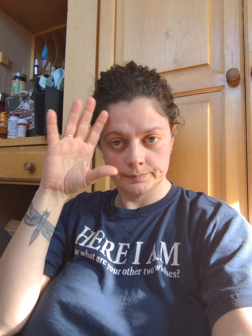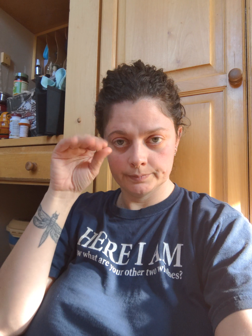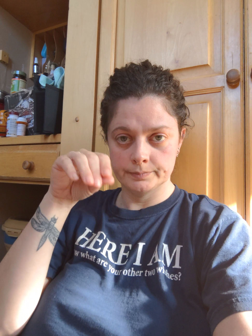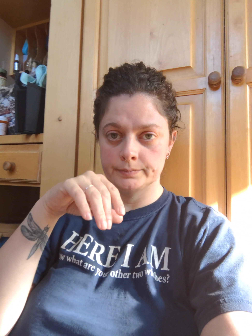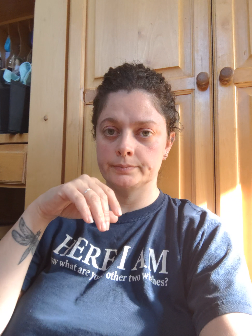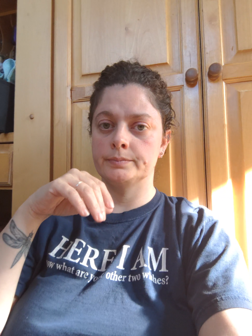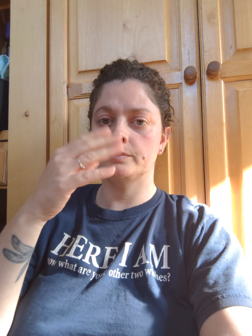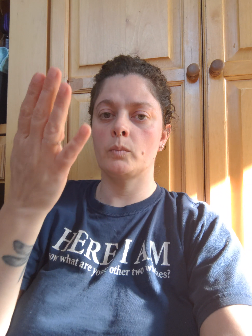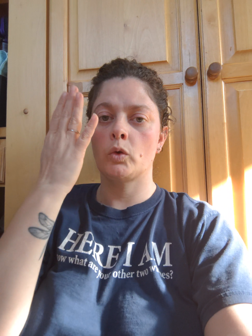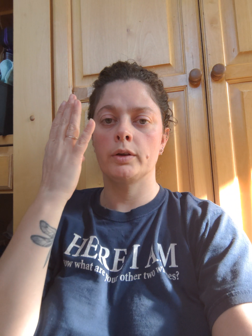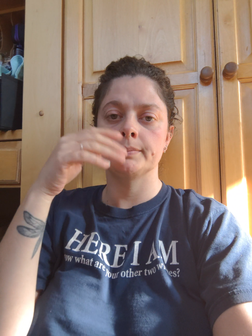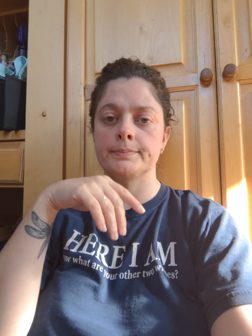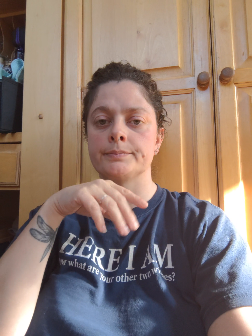morning